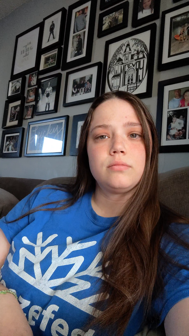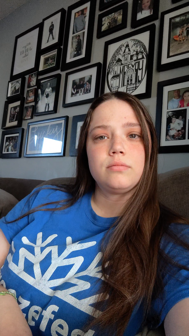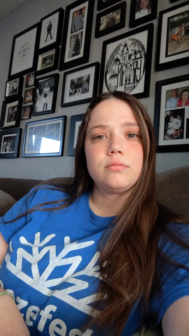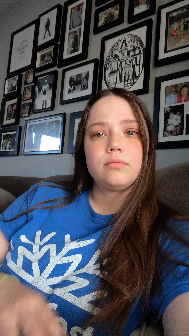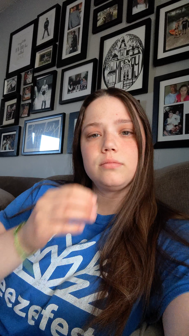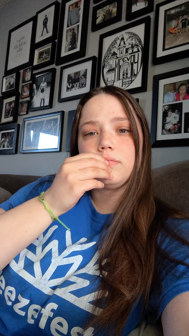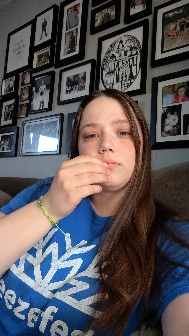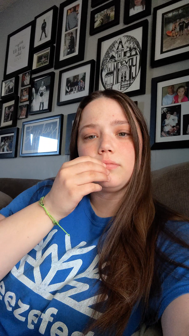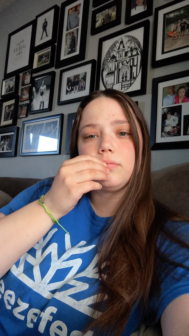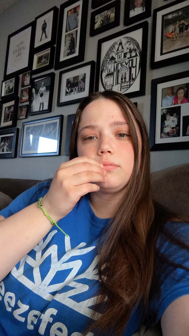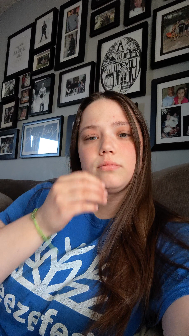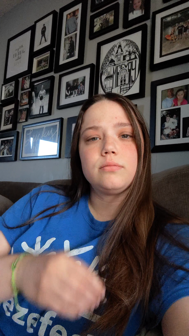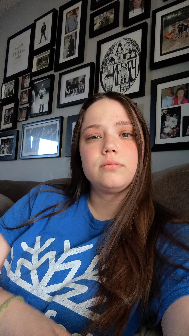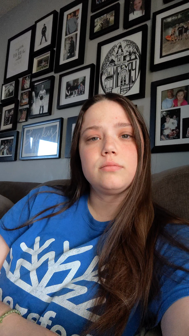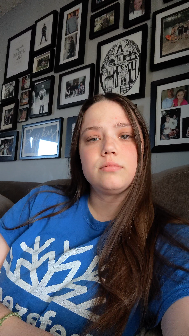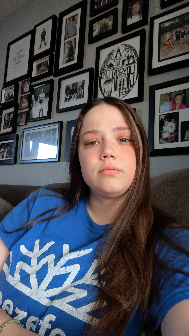eat